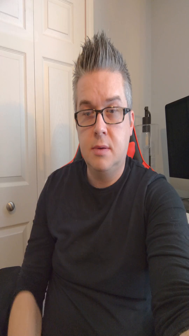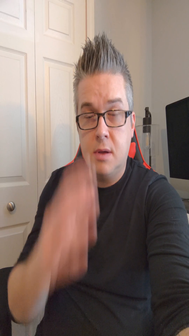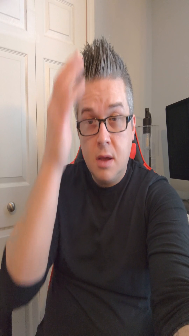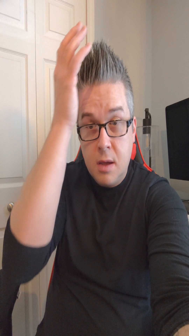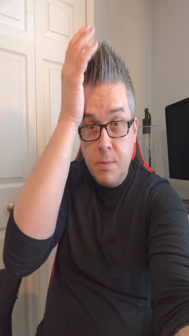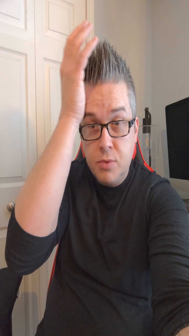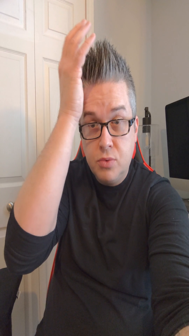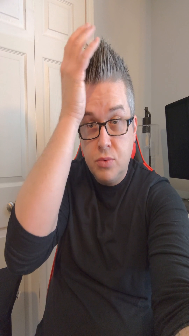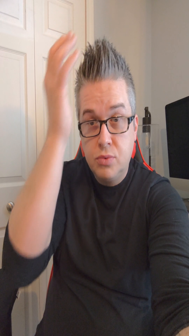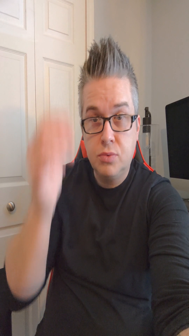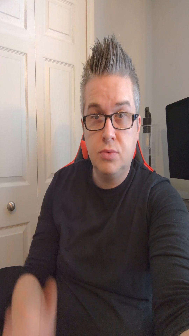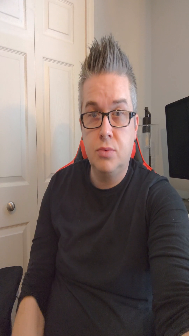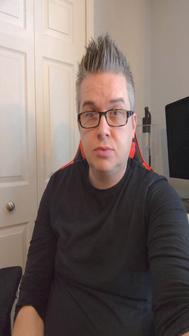garbage